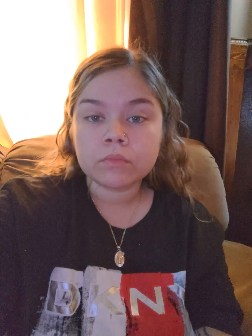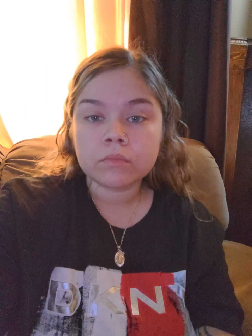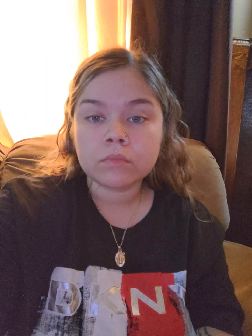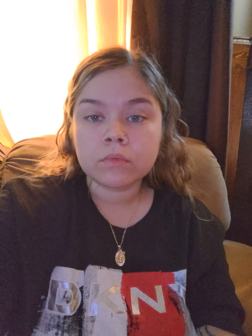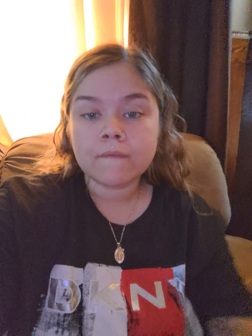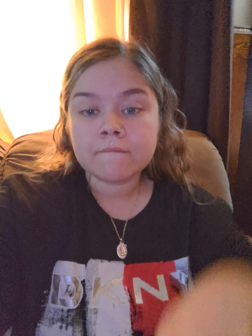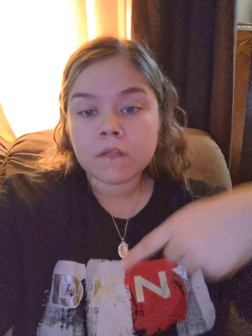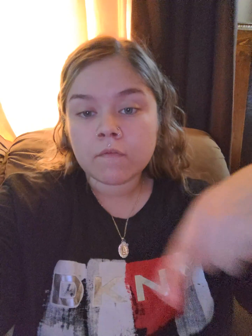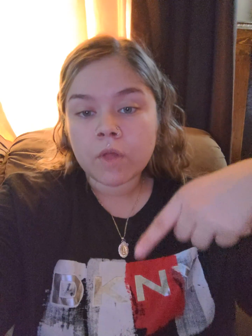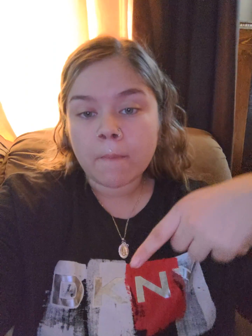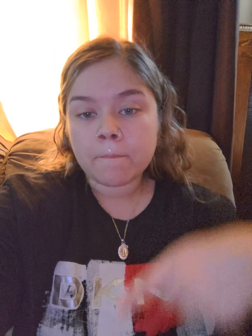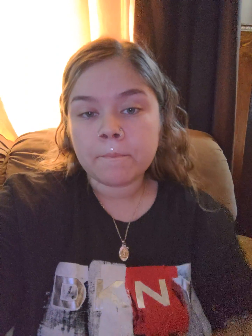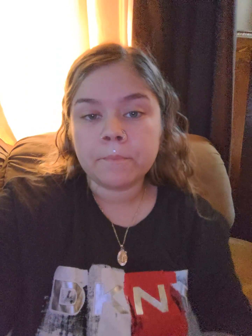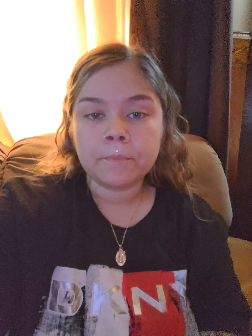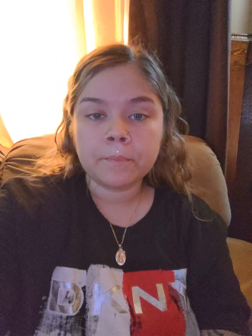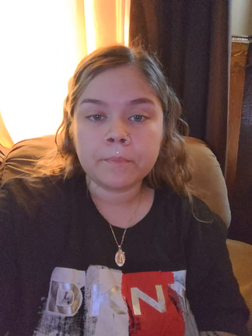flip-flop